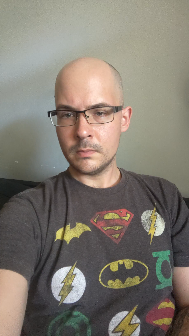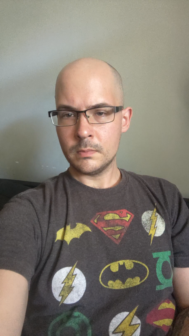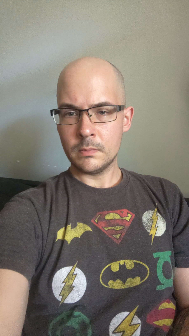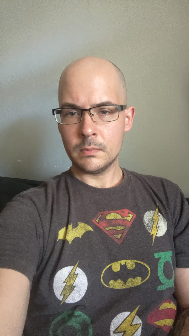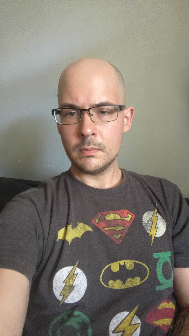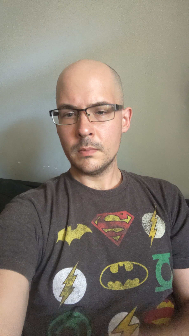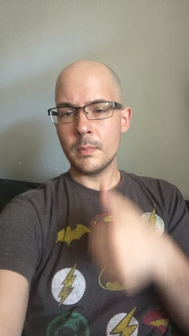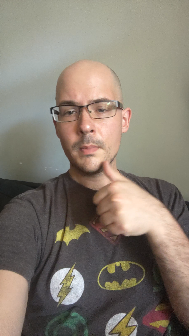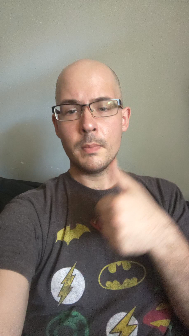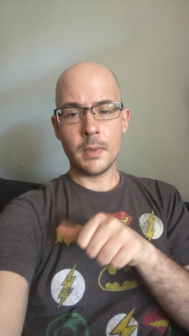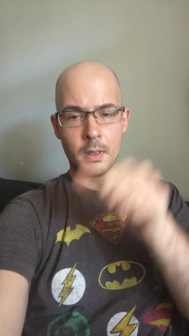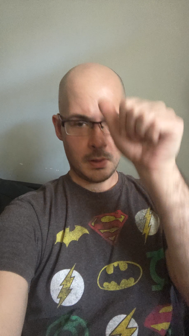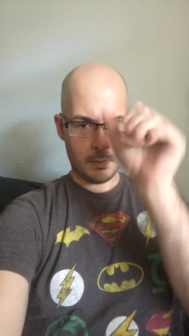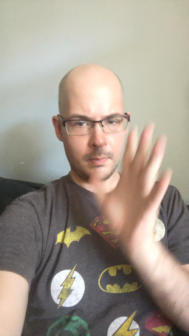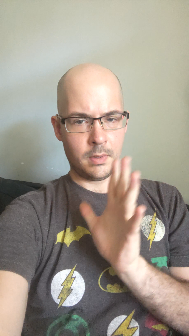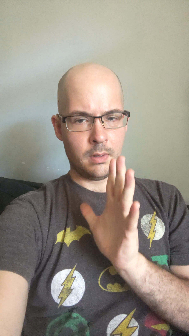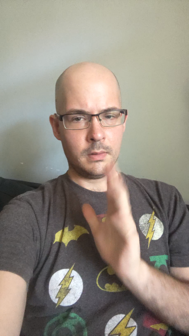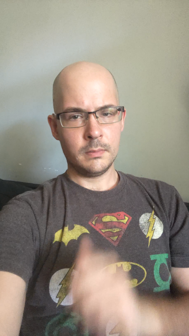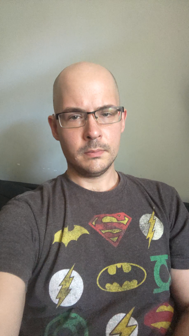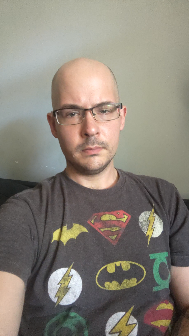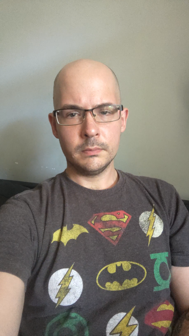mailman